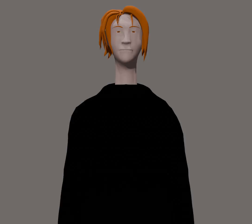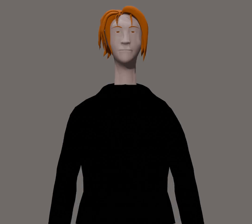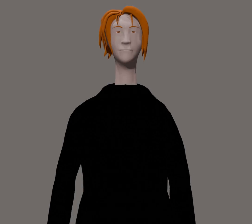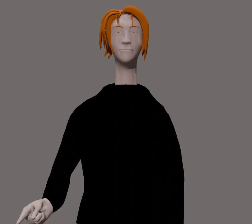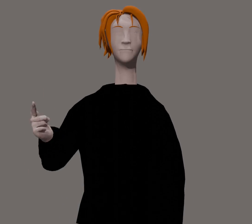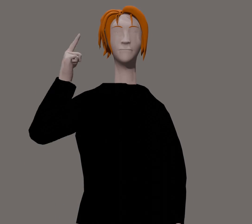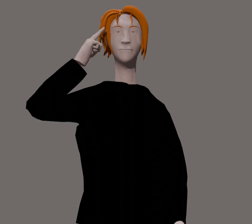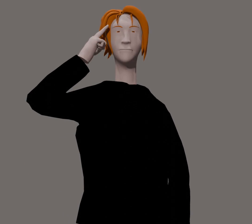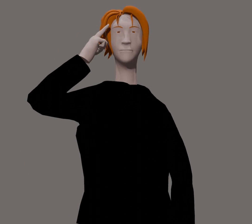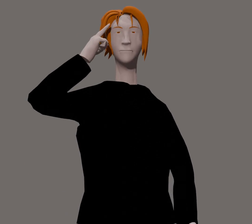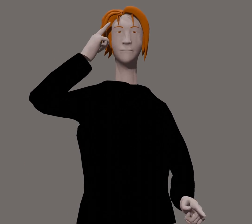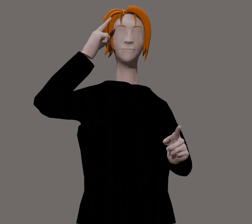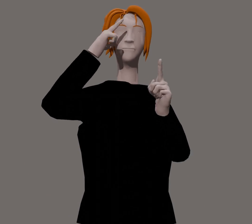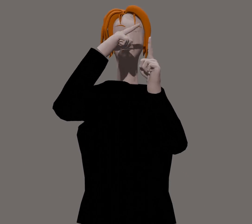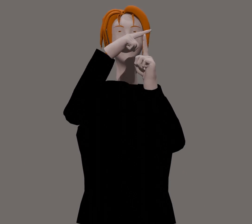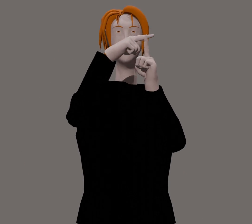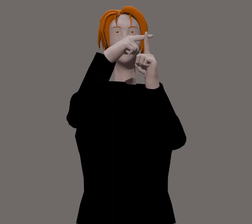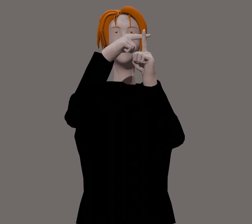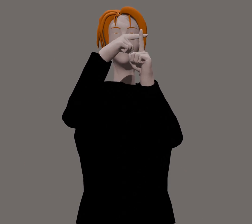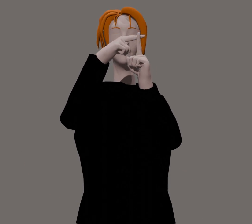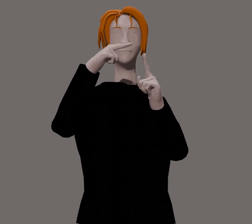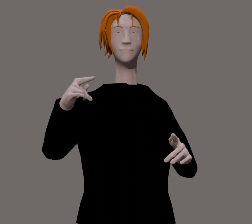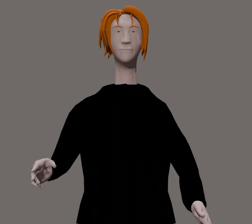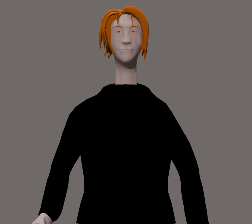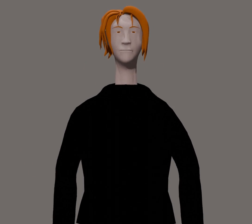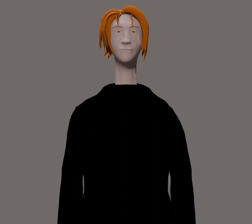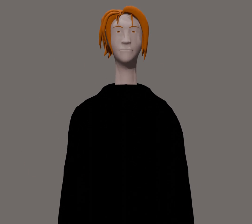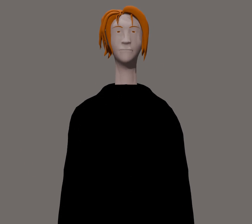Bullseye